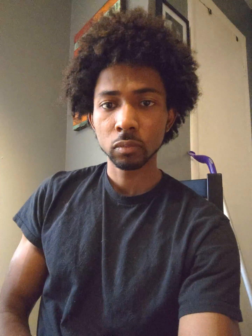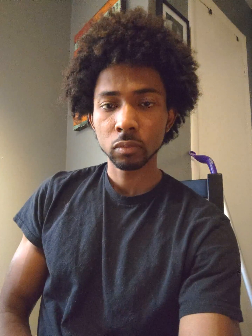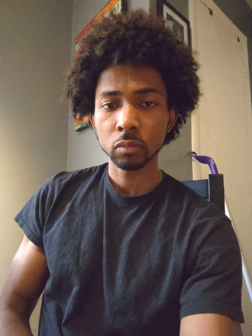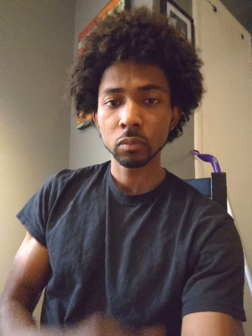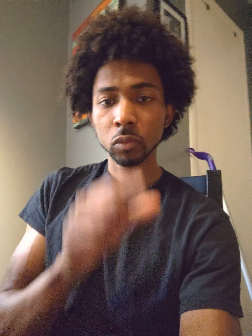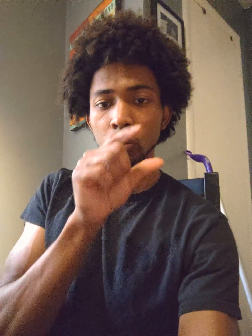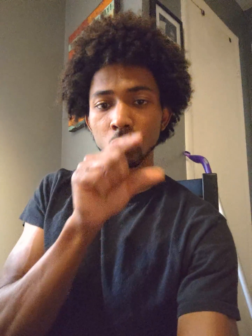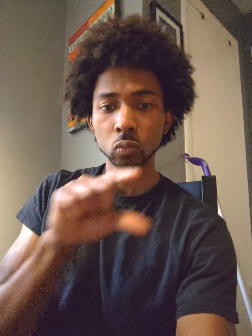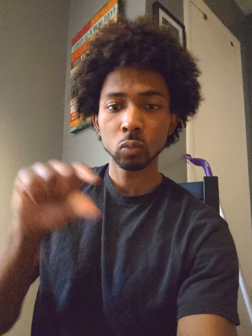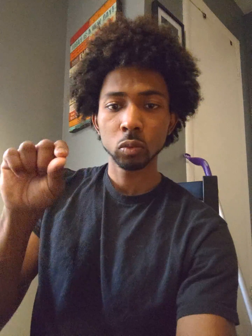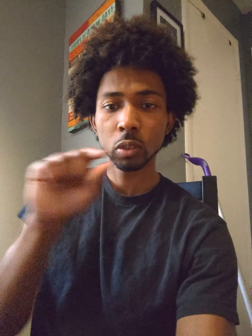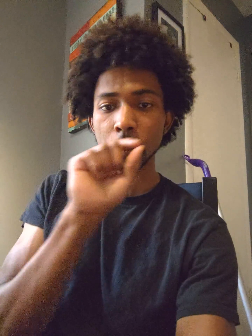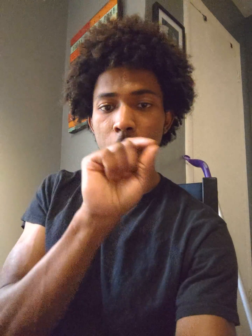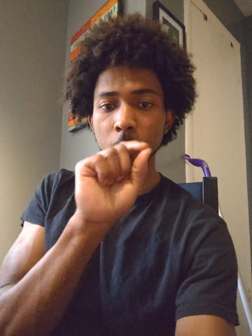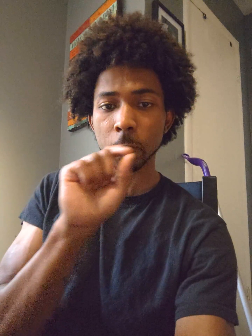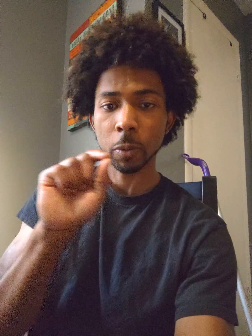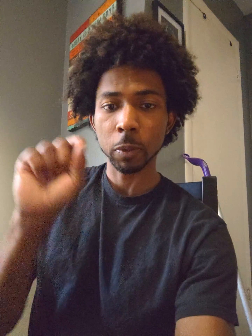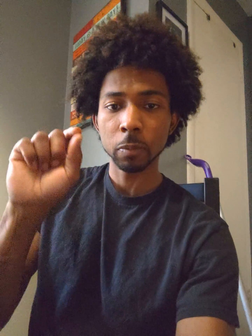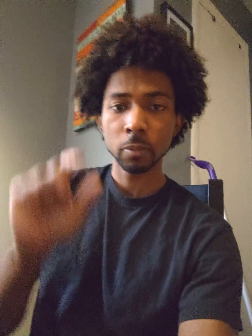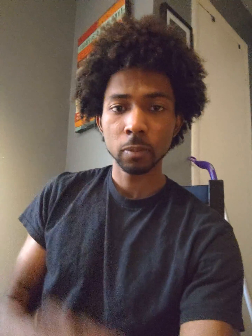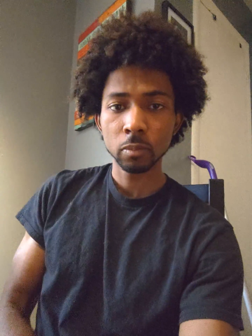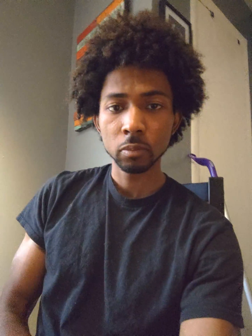peas